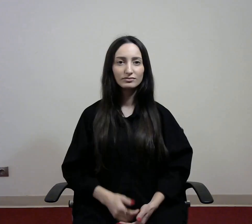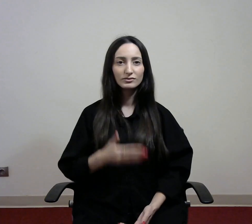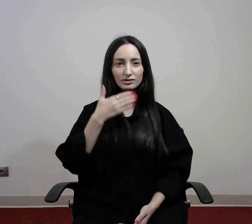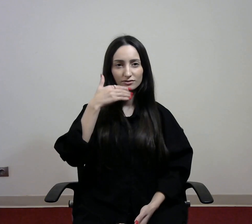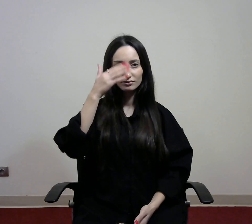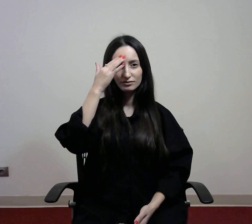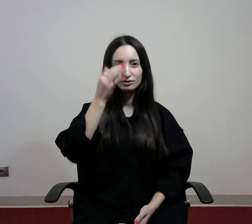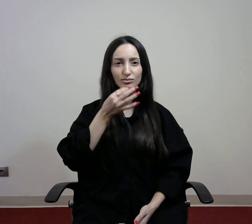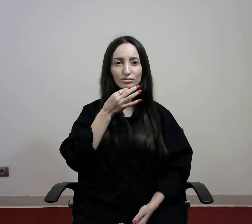yazda